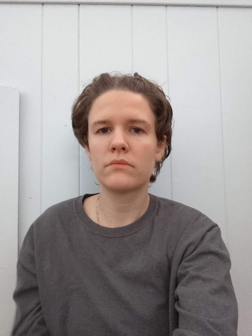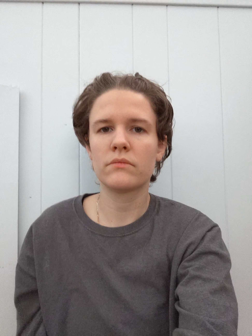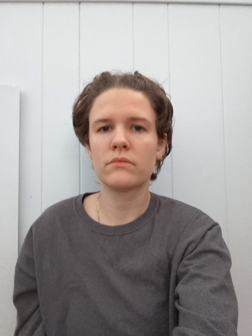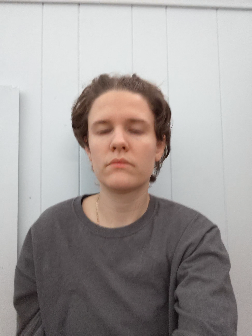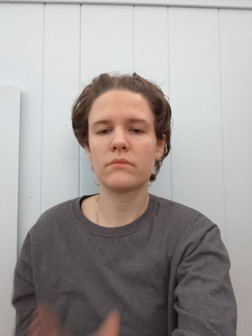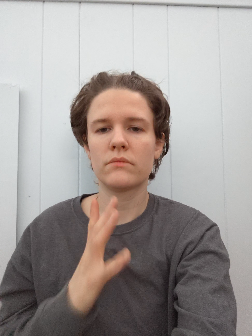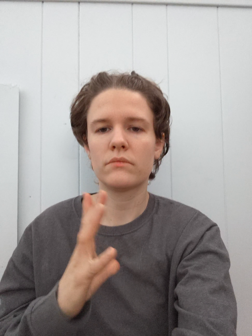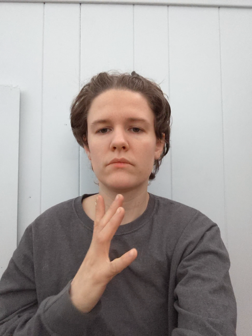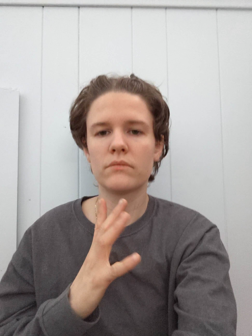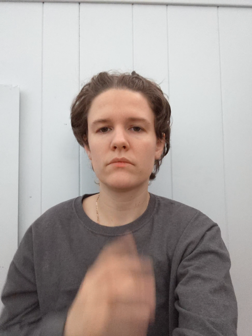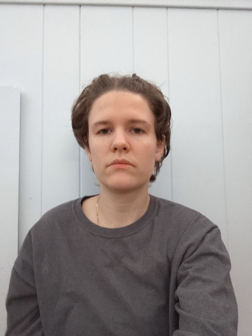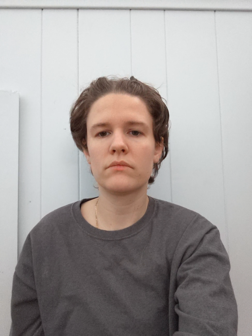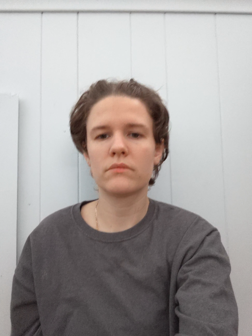fine